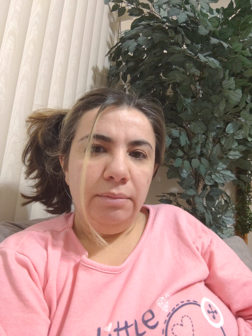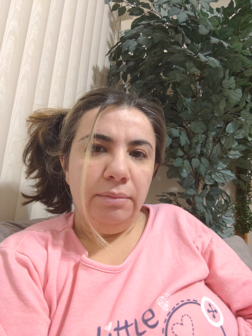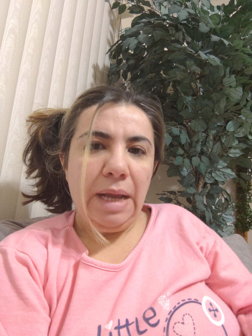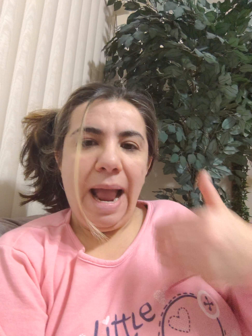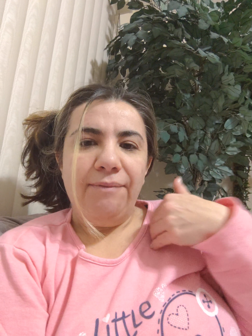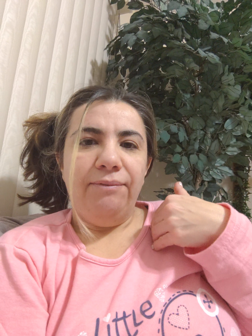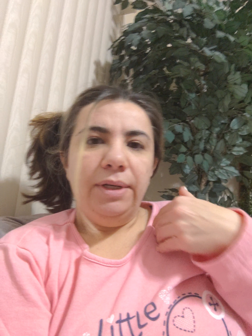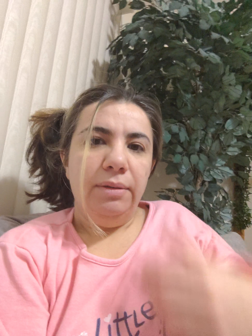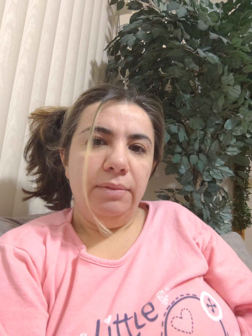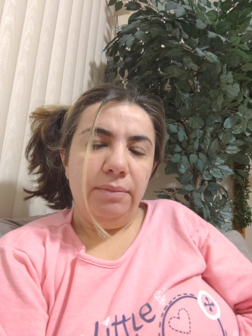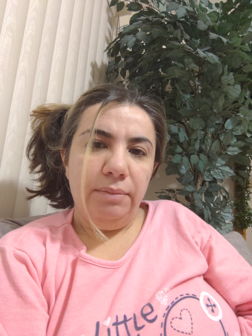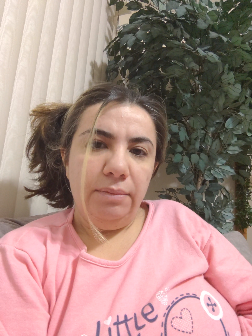have to